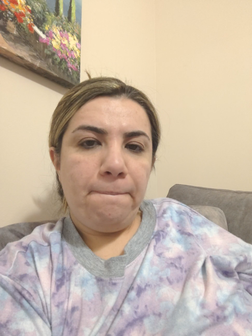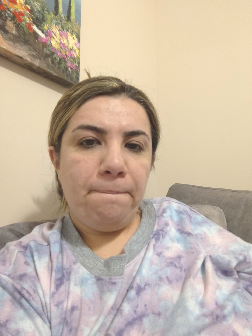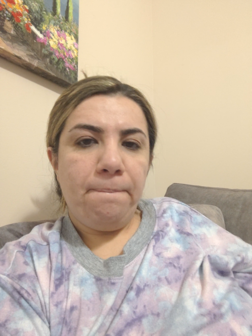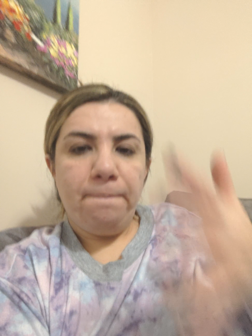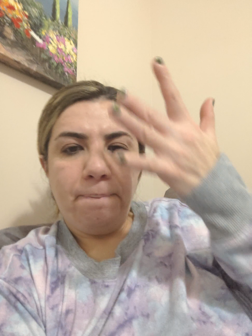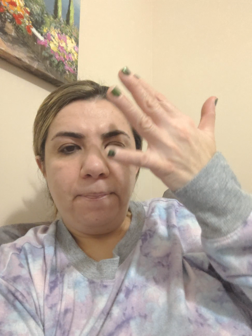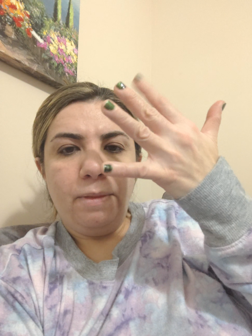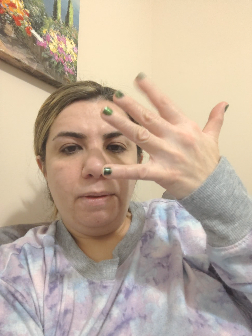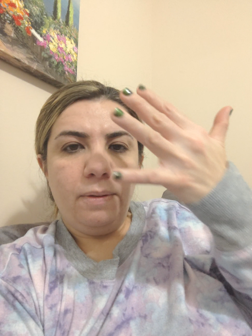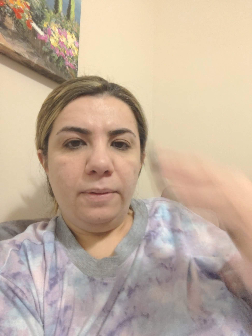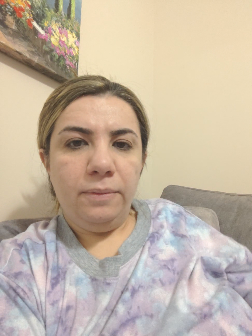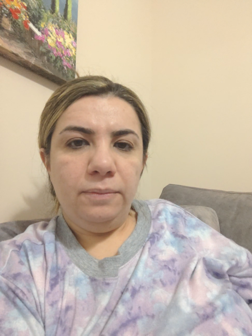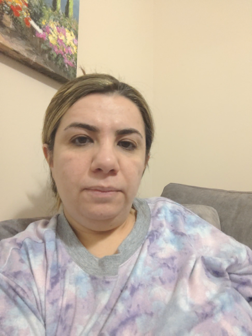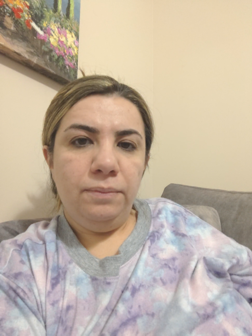finger